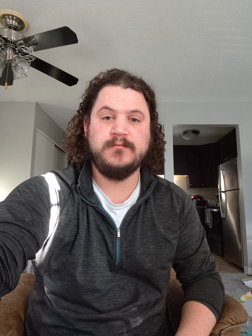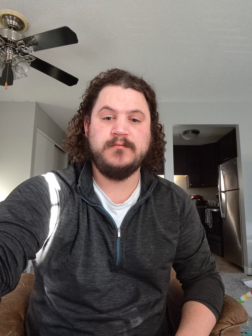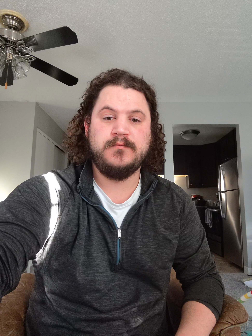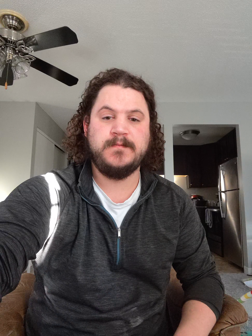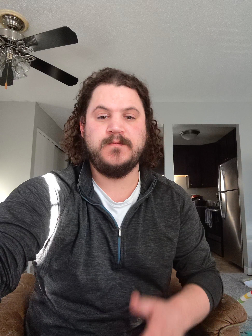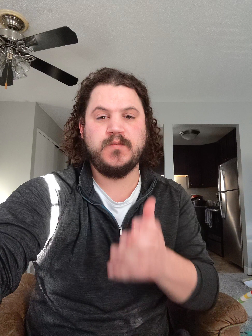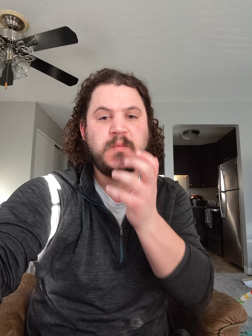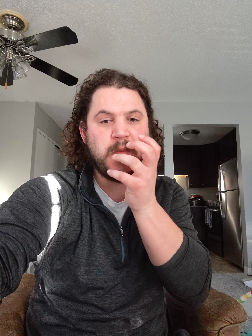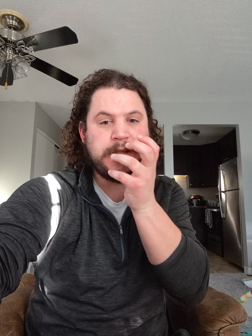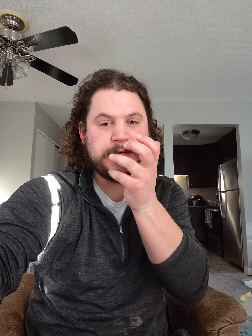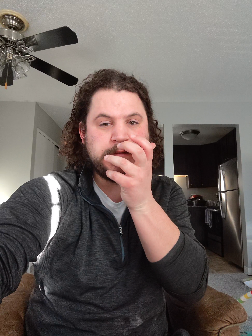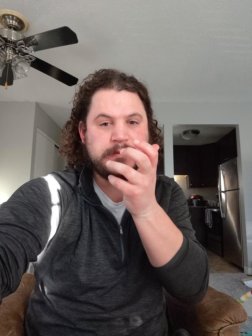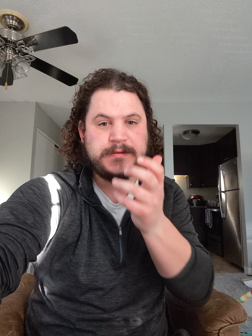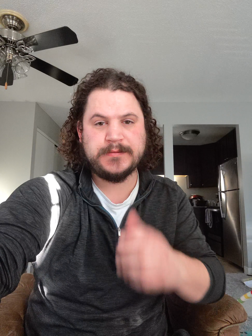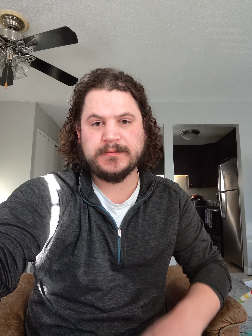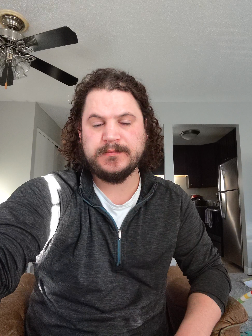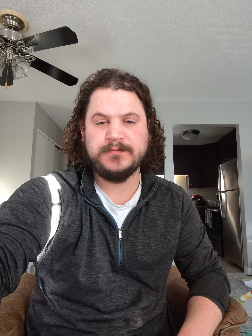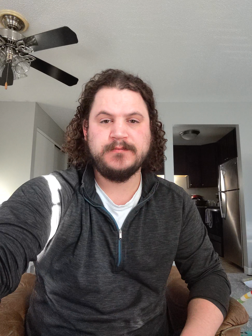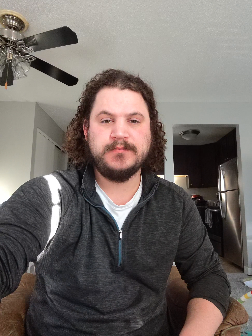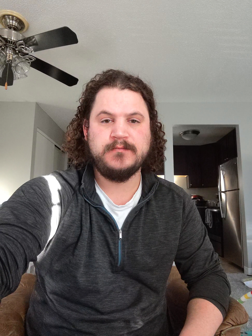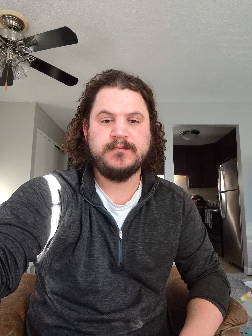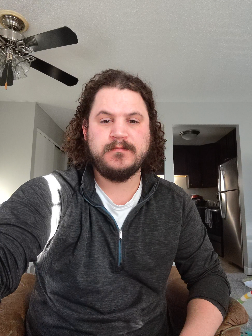grass